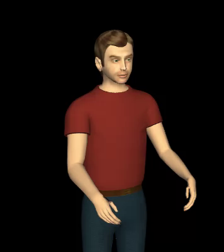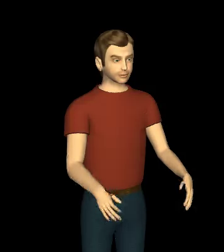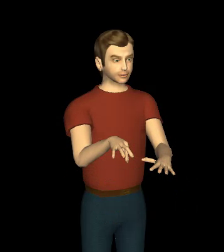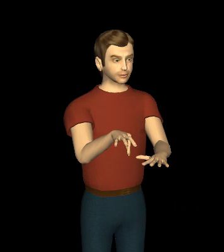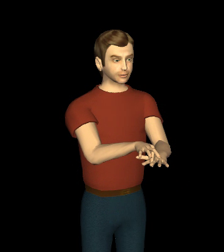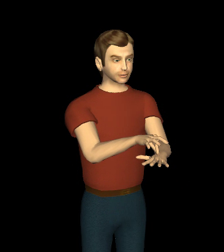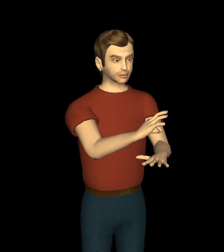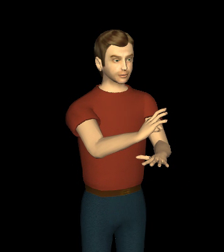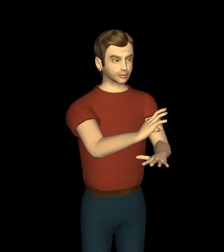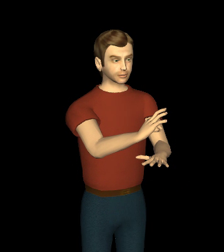زواج